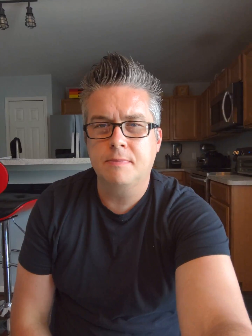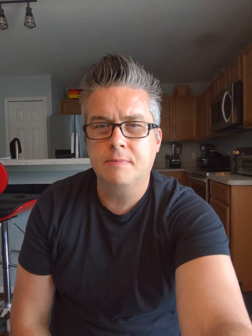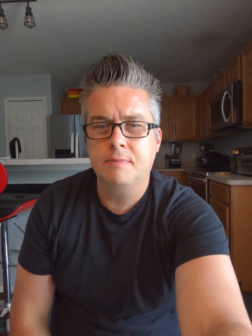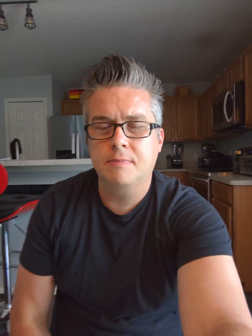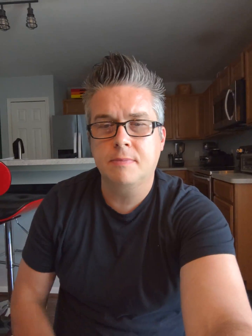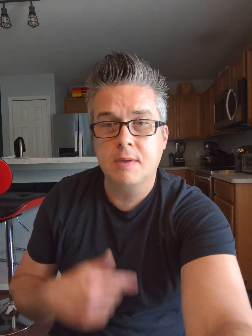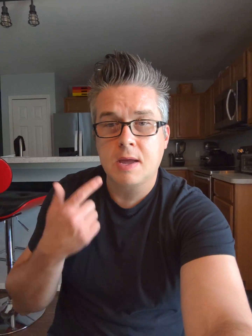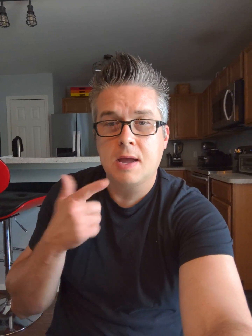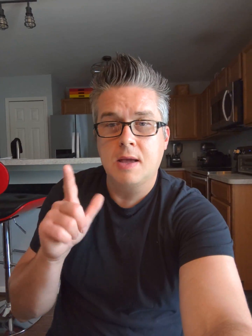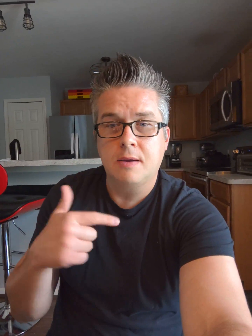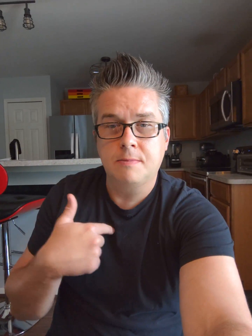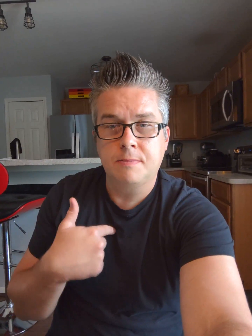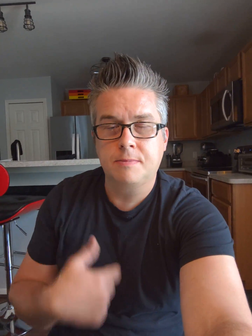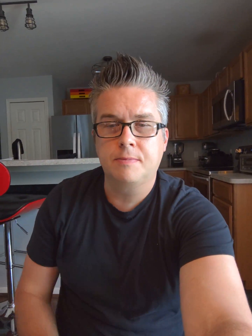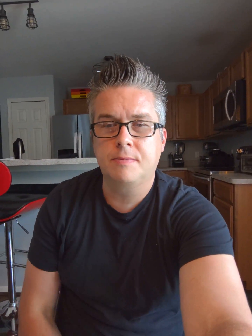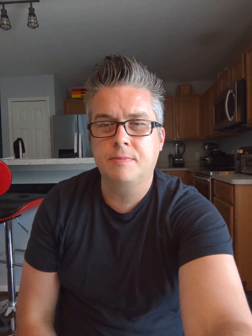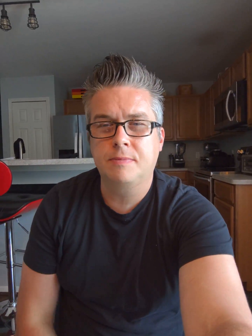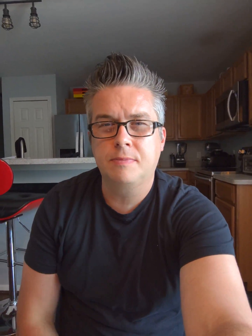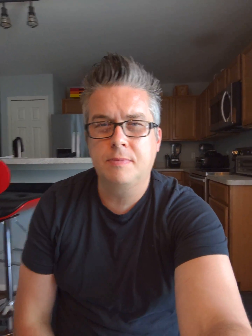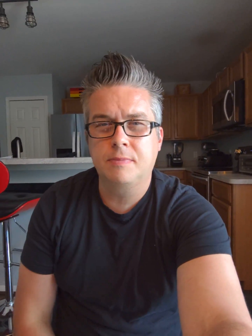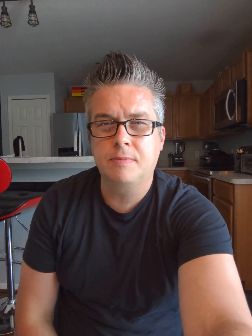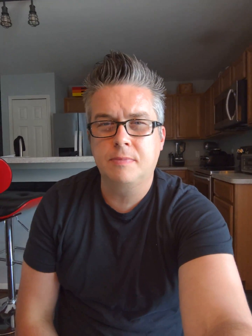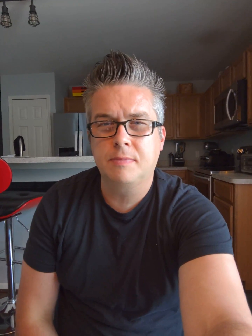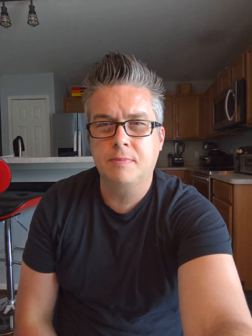let me